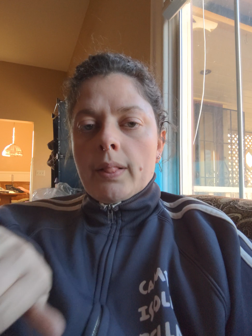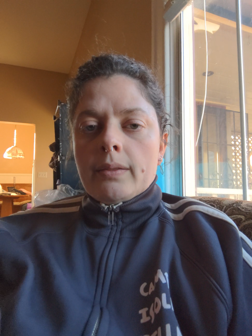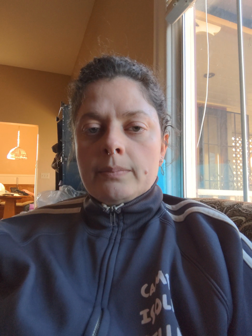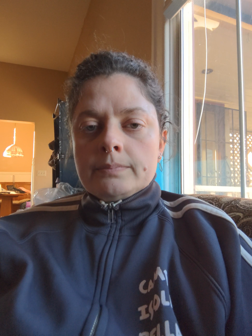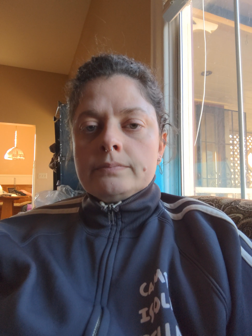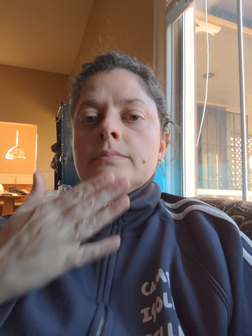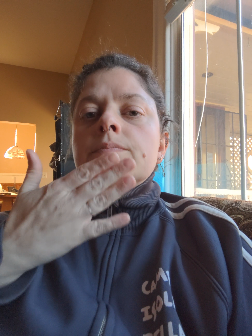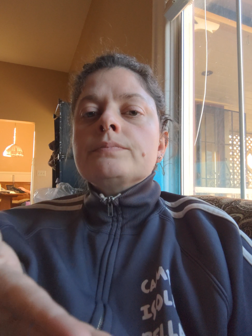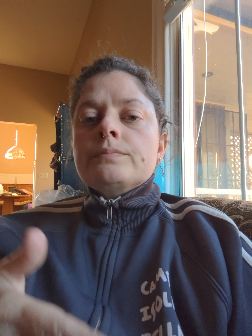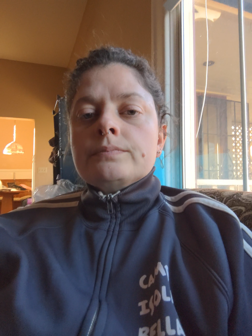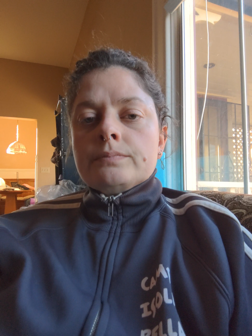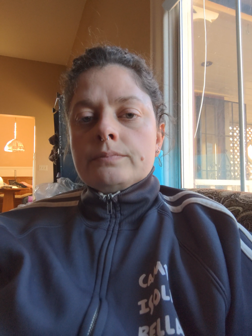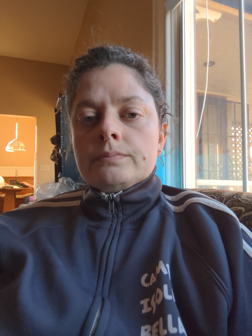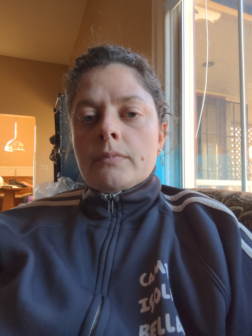thank you